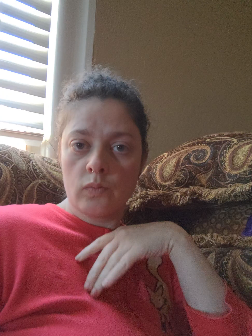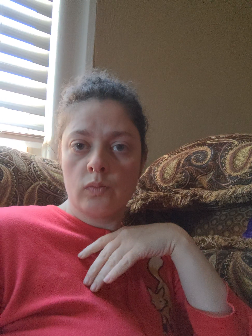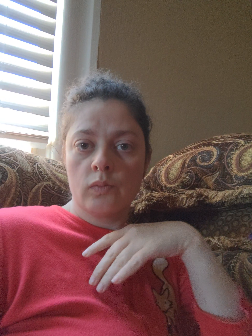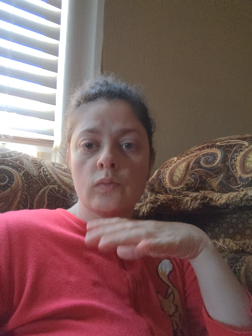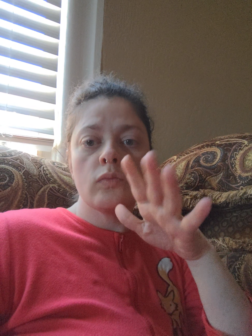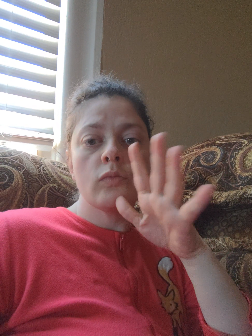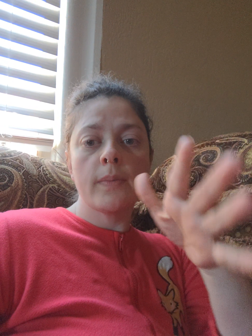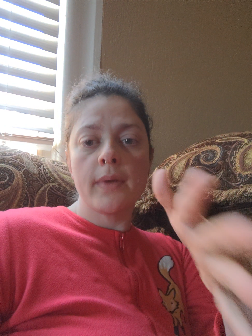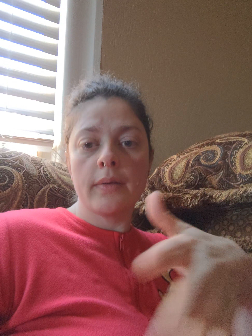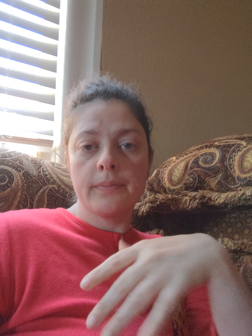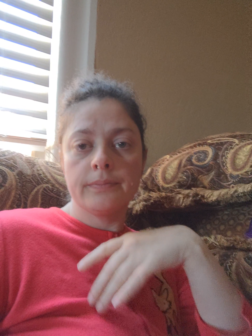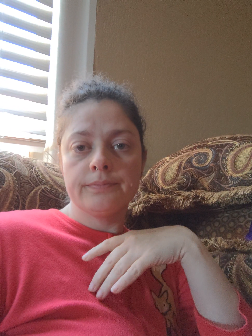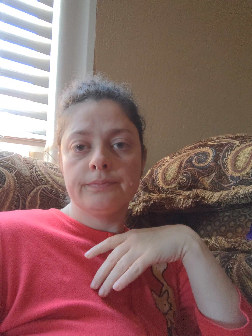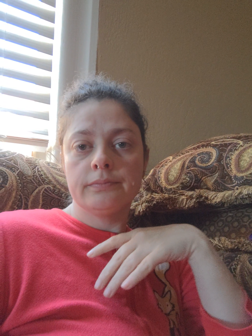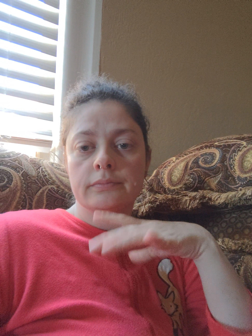grandma